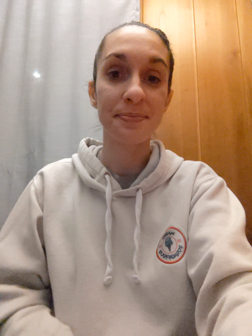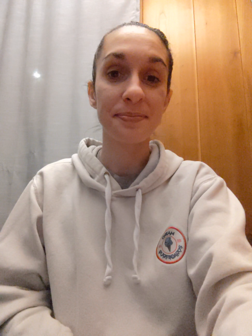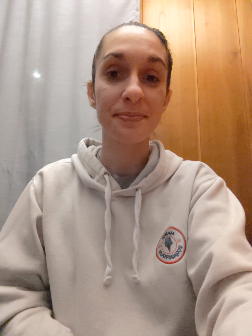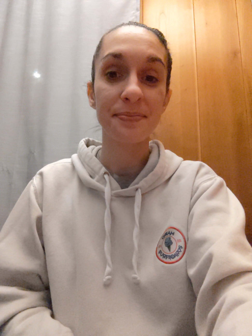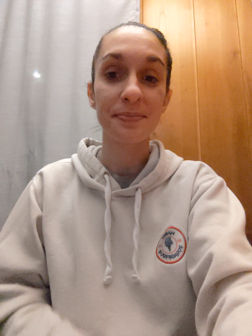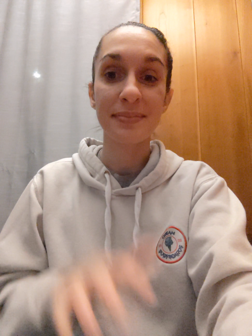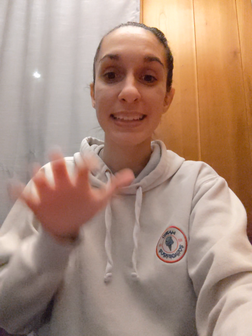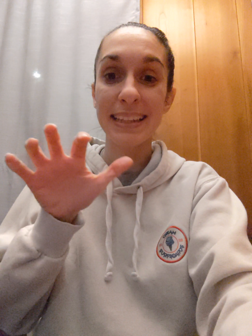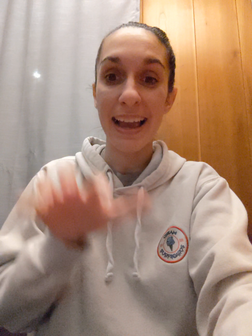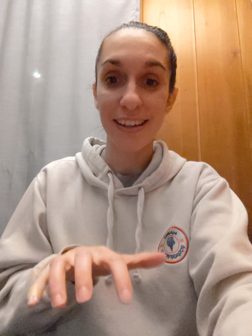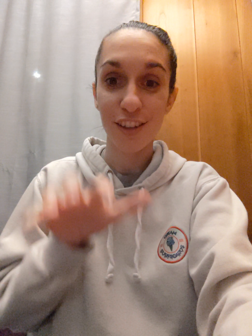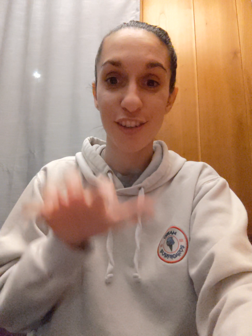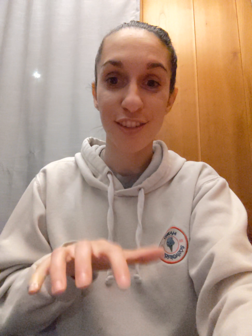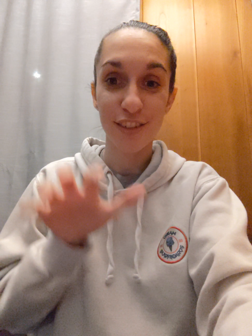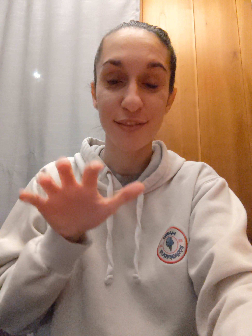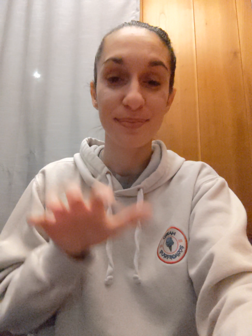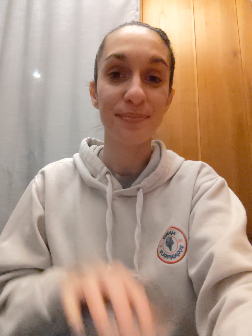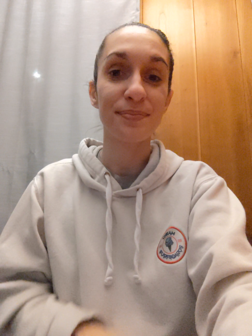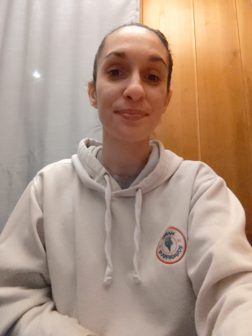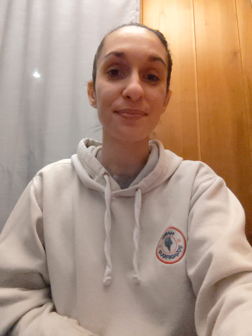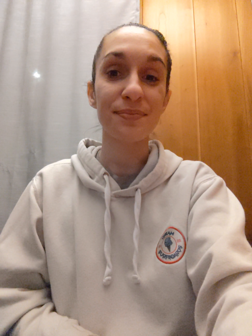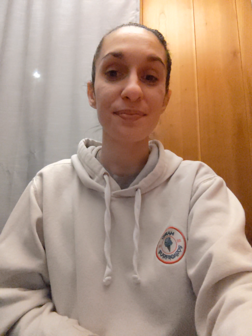alligator